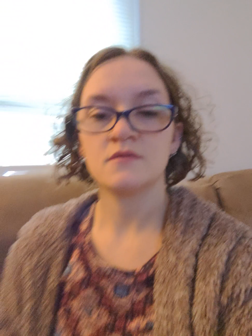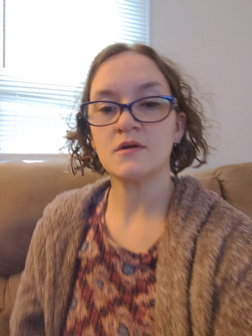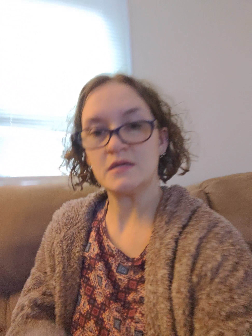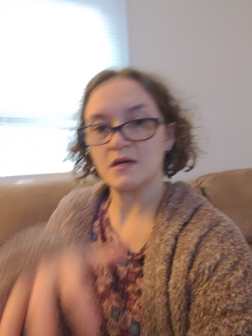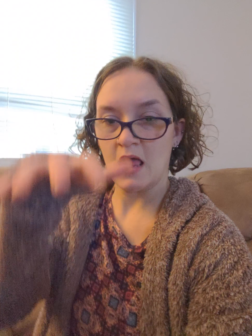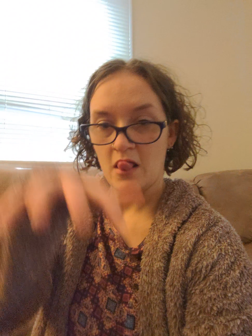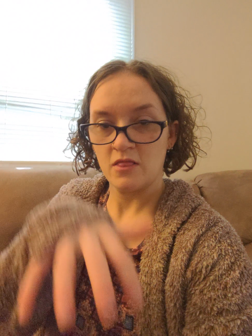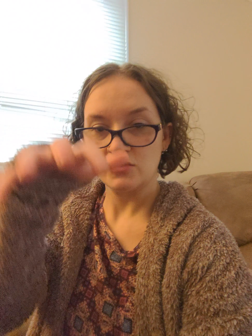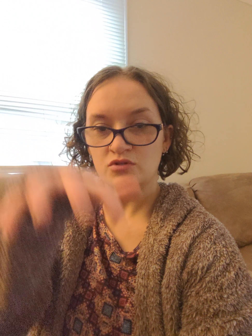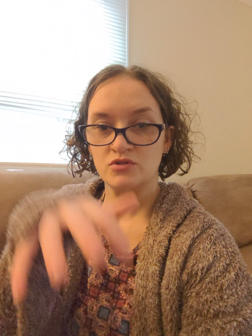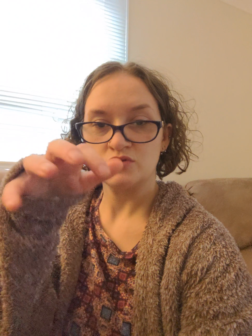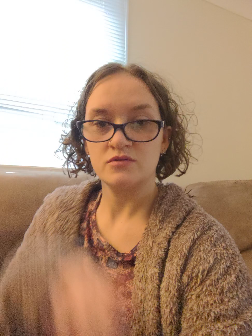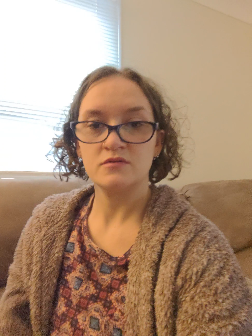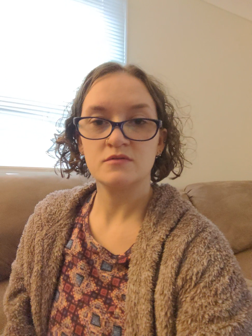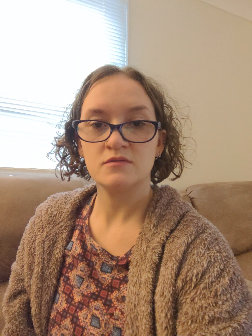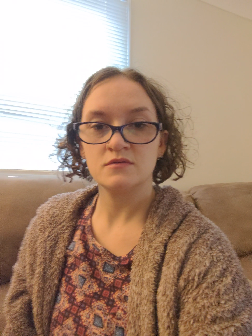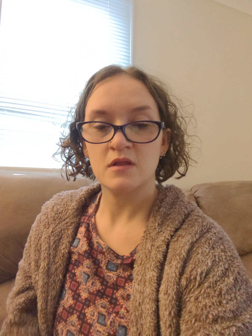alligator